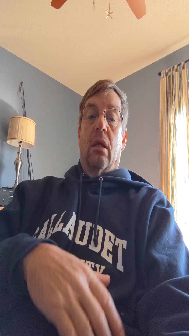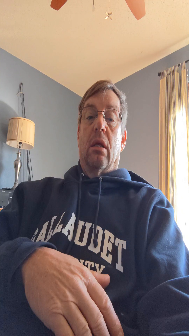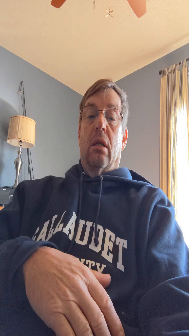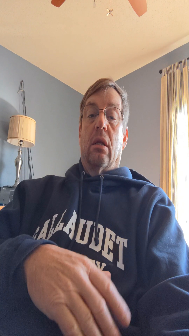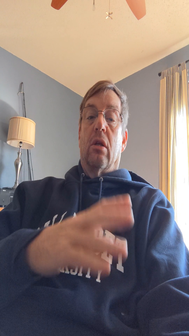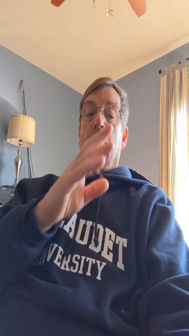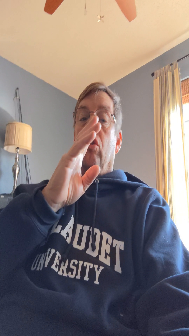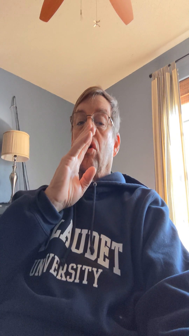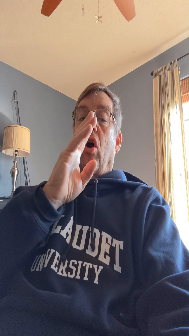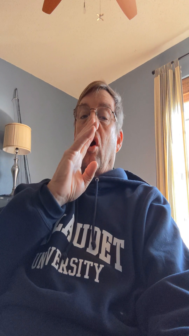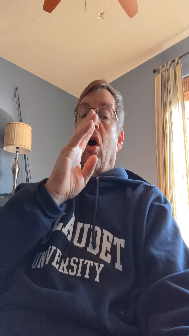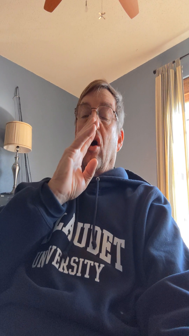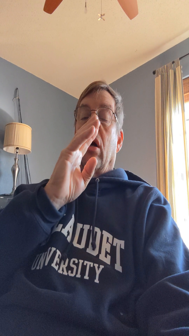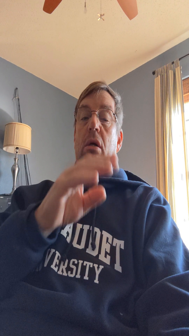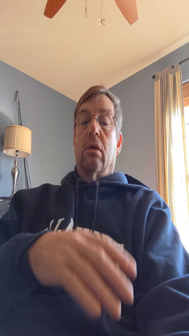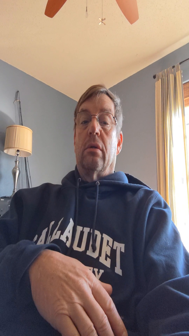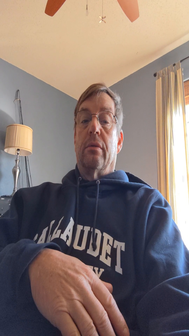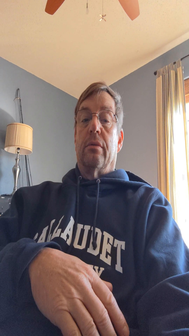talk